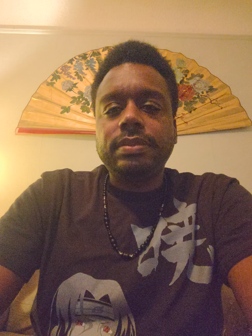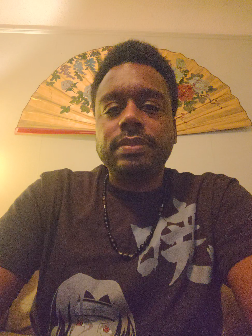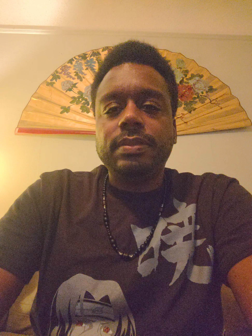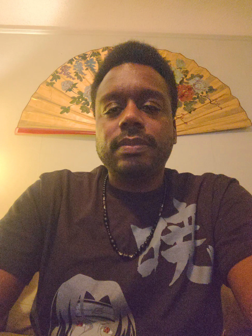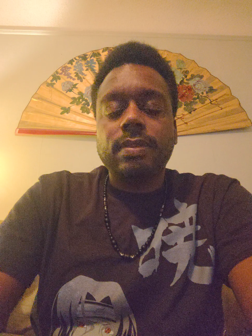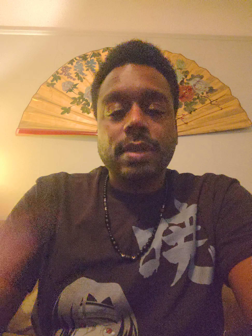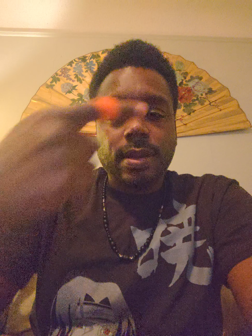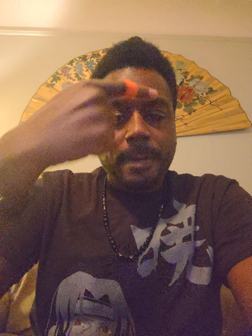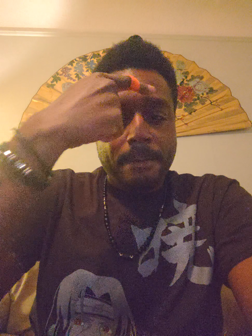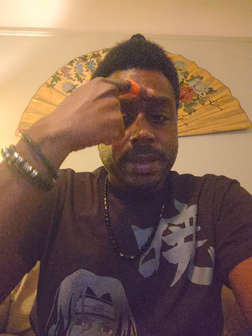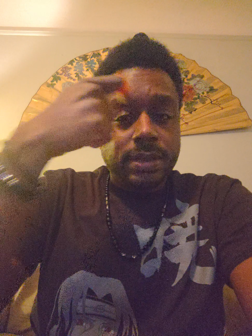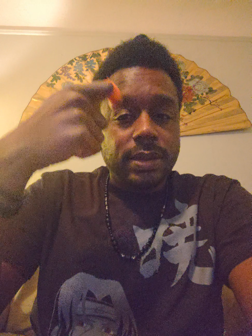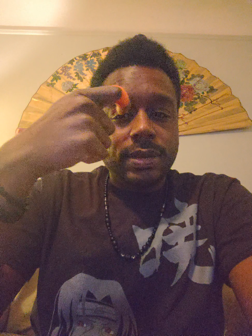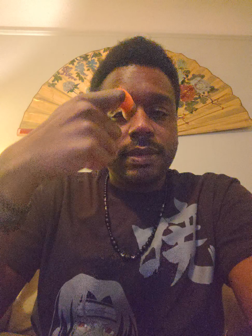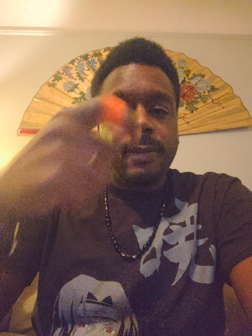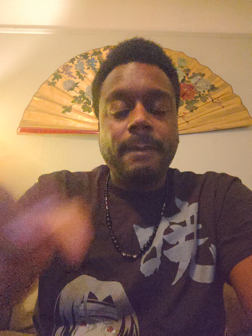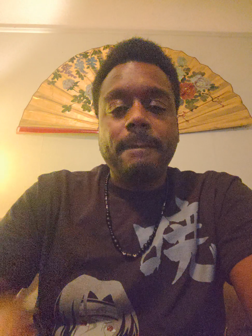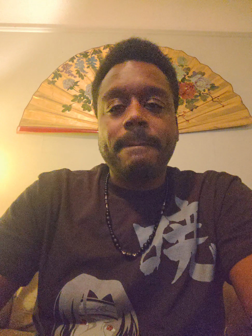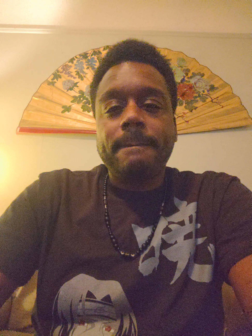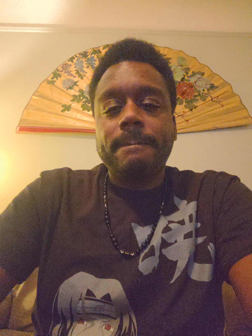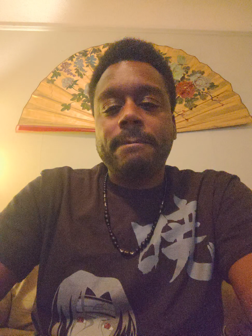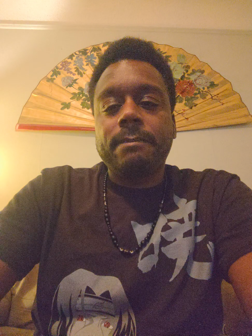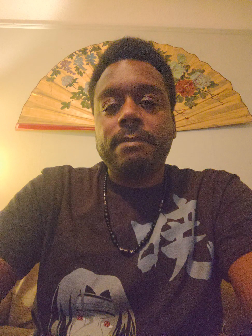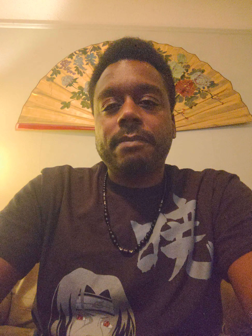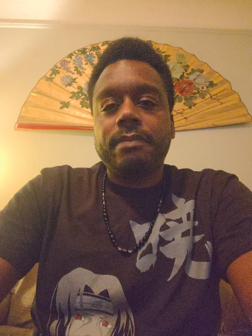because